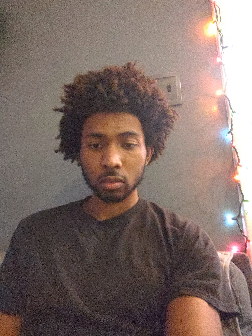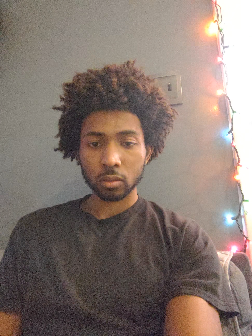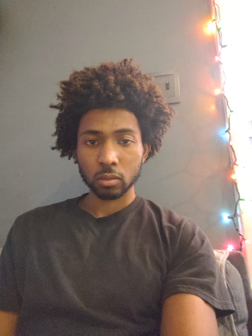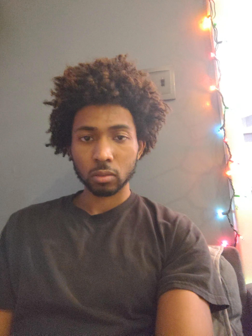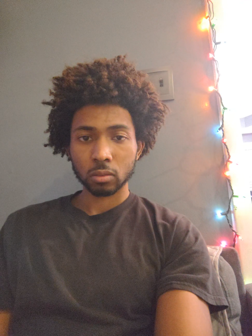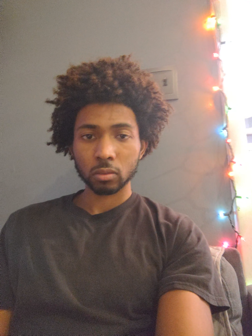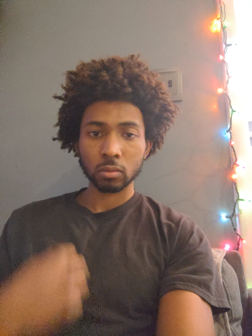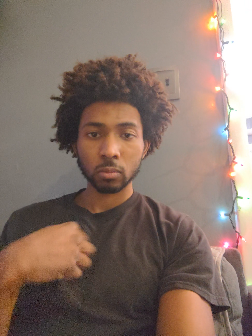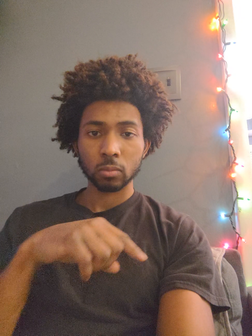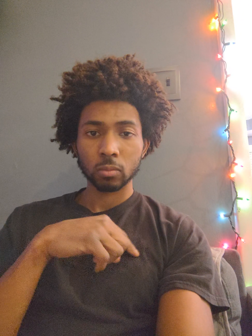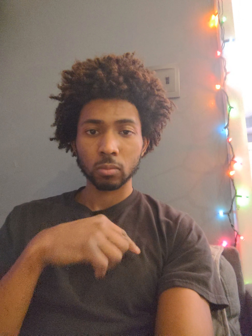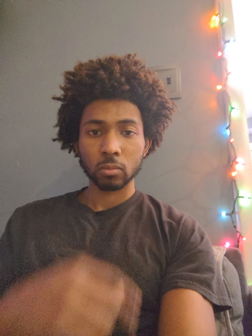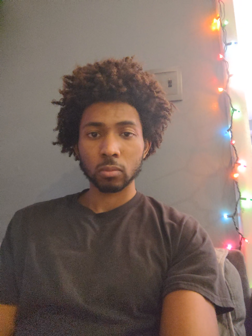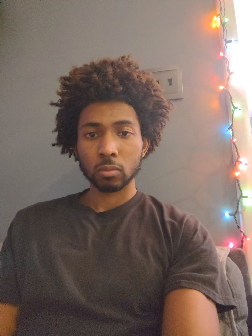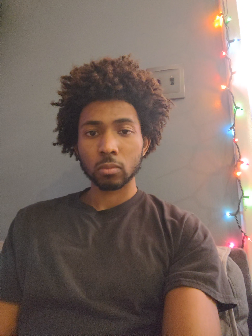we